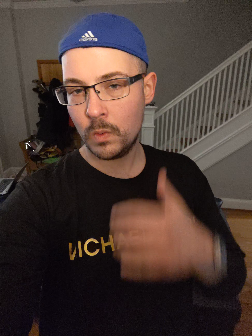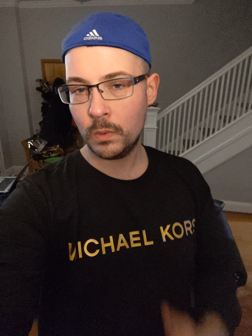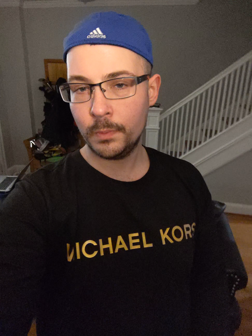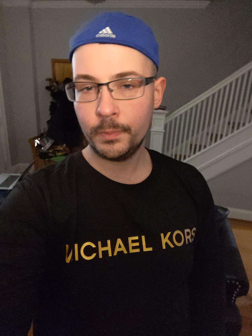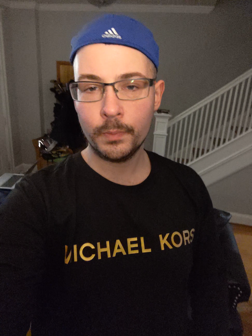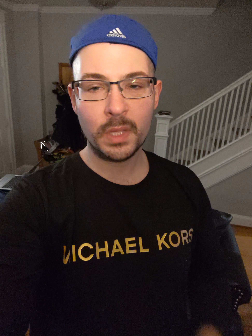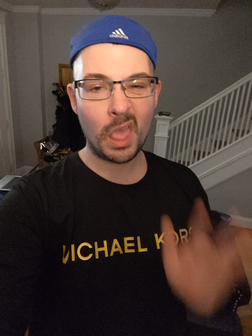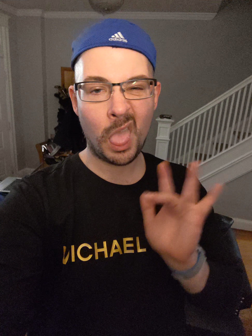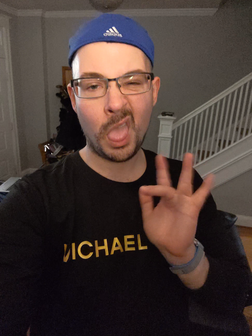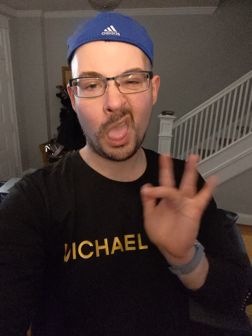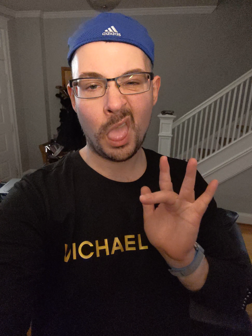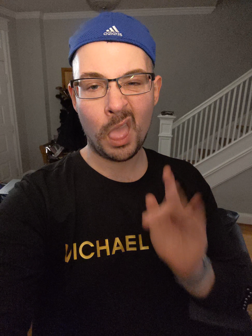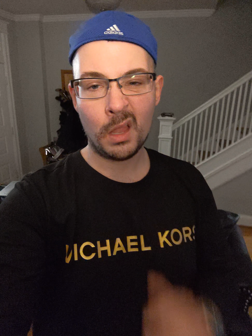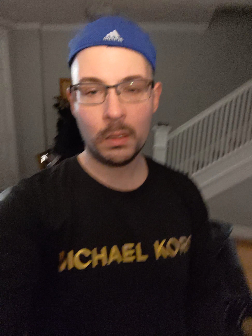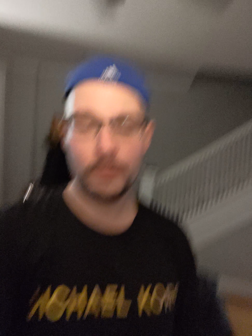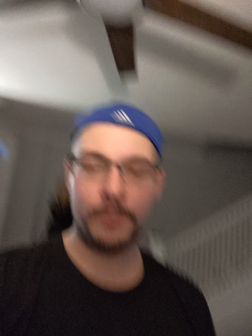yucky